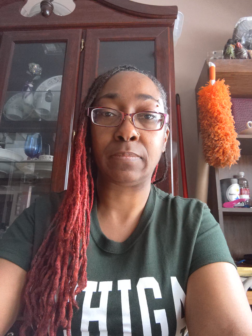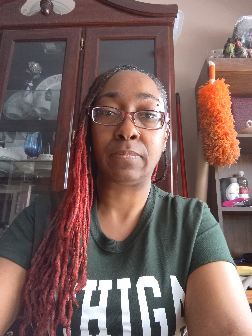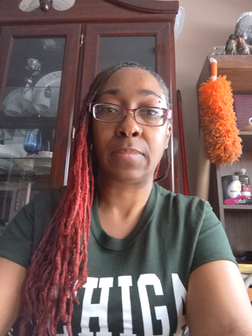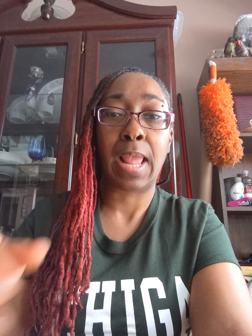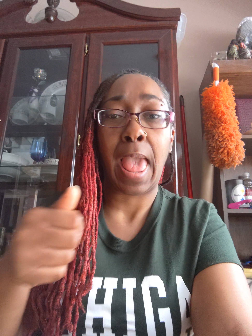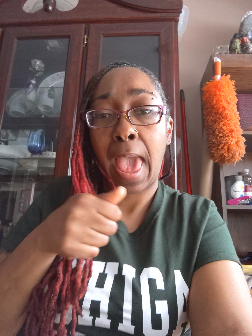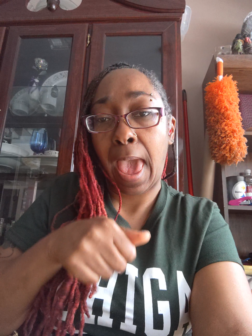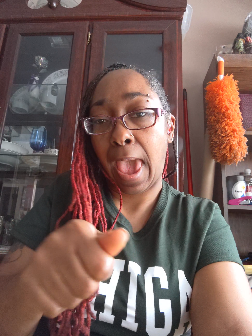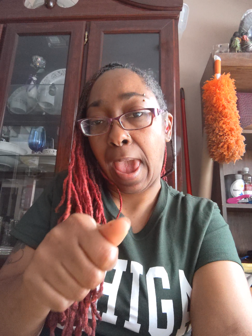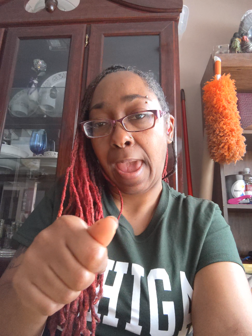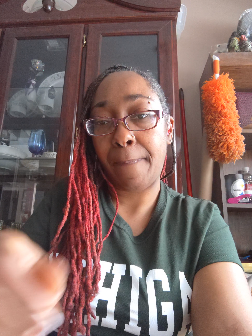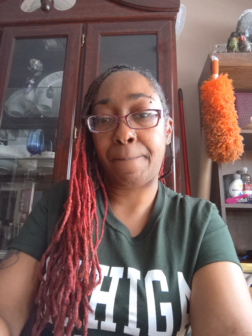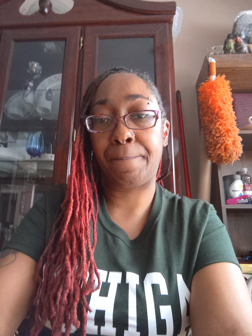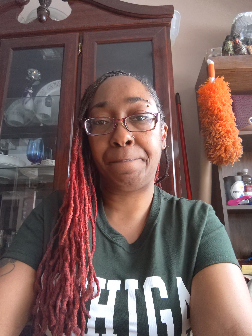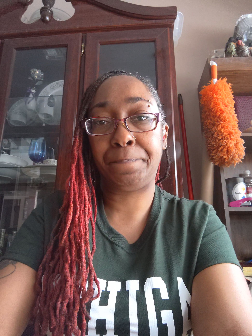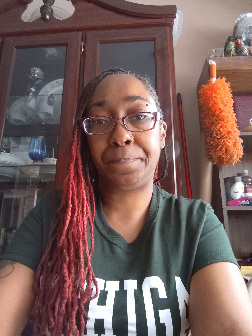hide